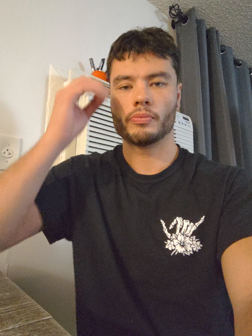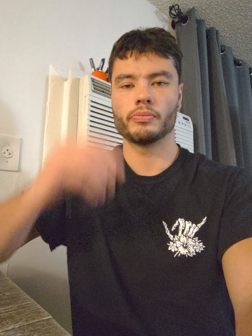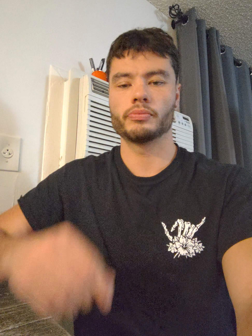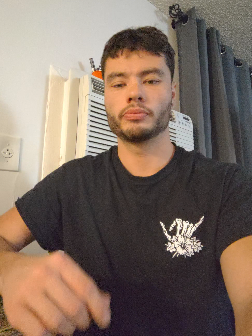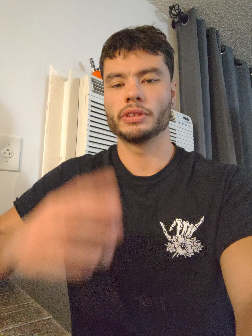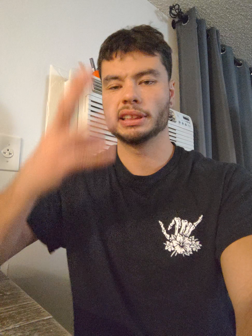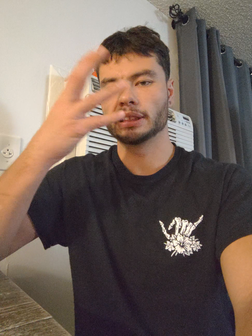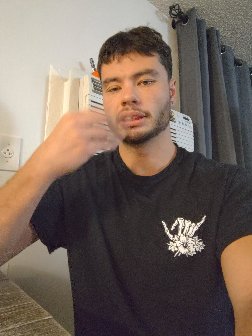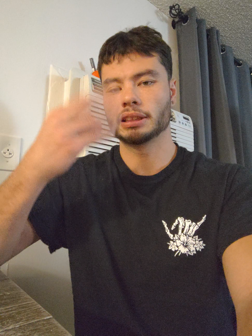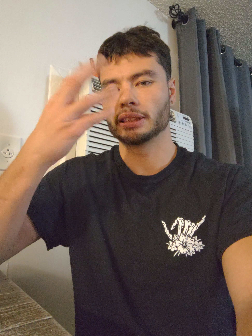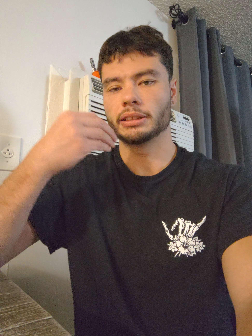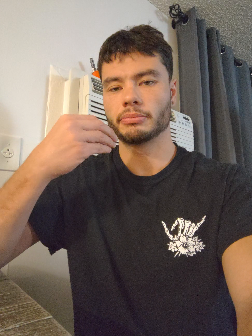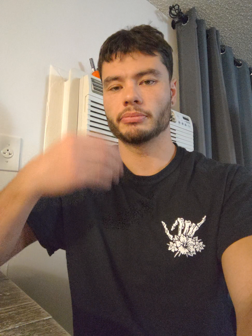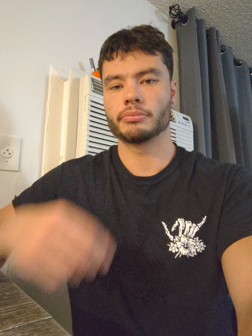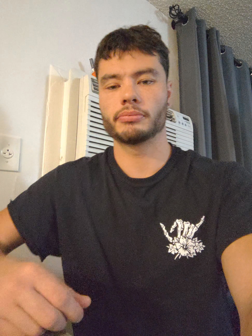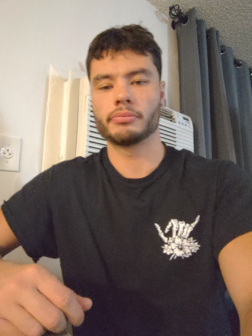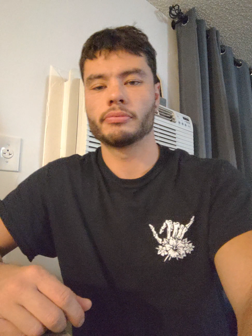sleepy